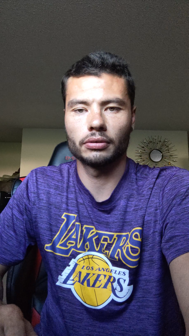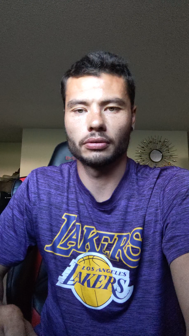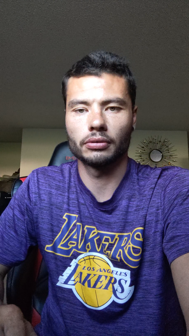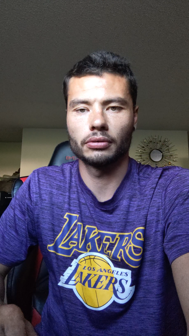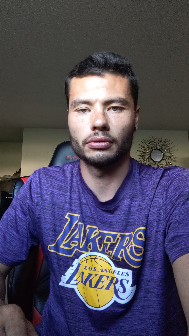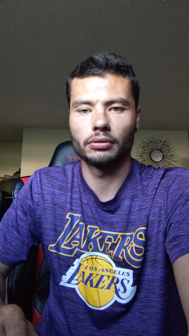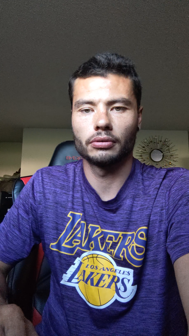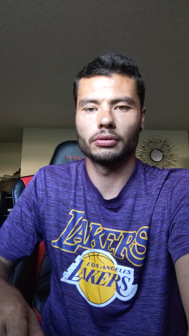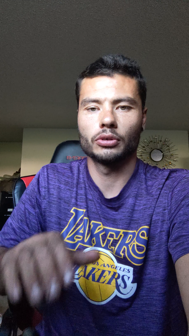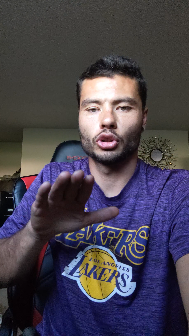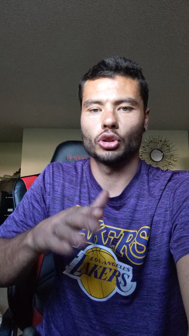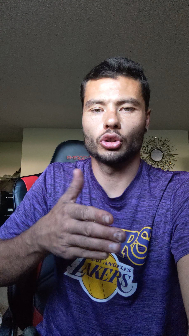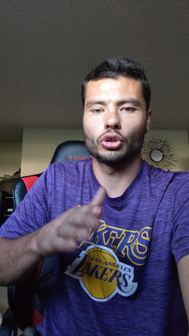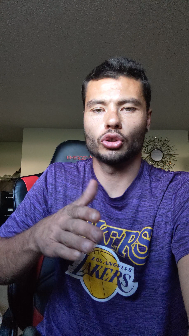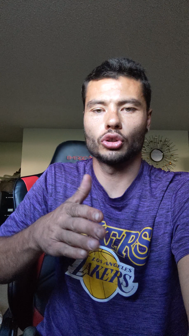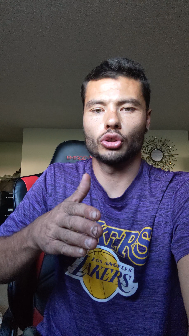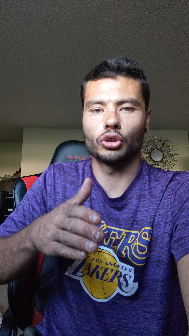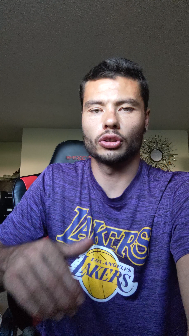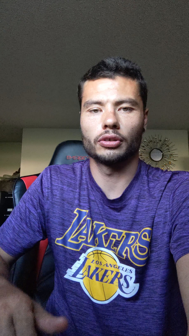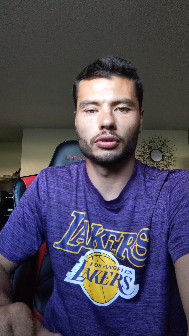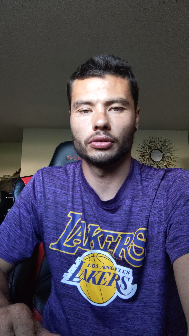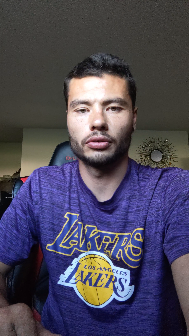cook